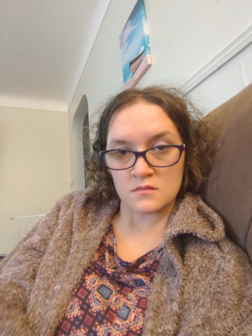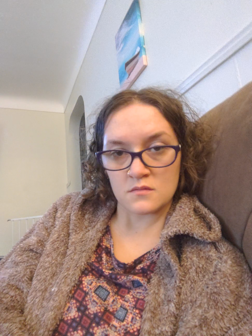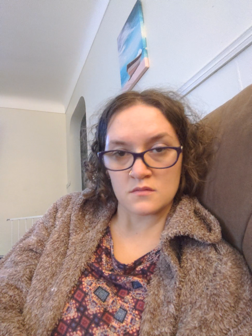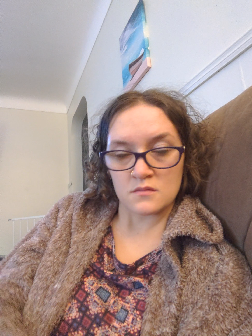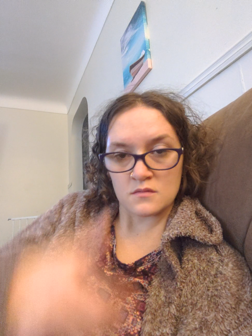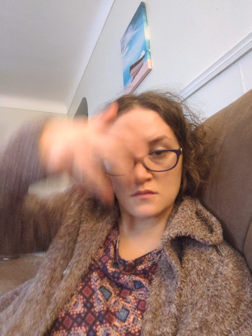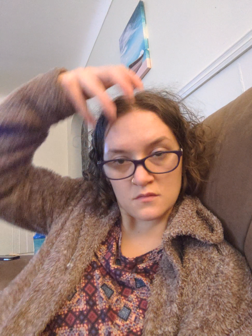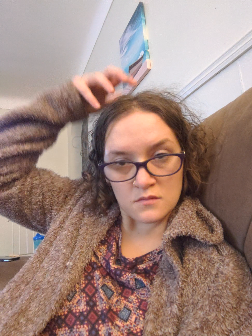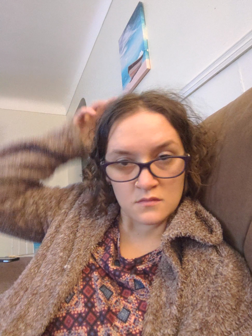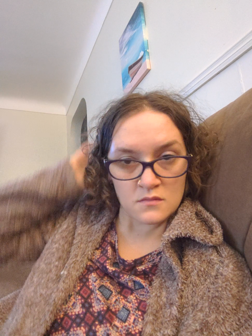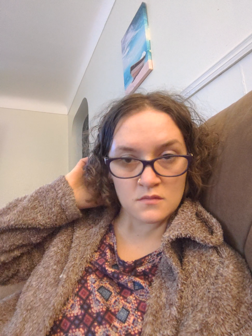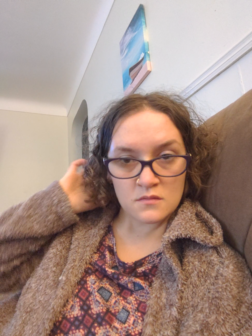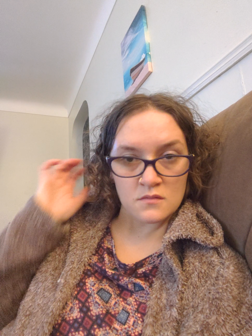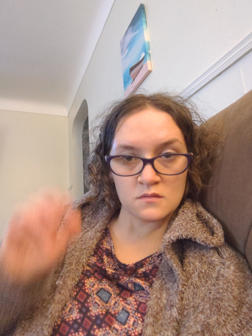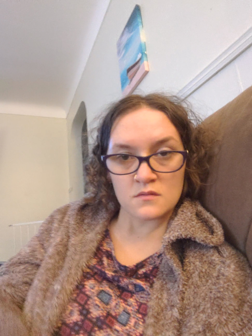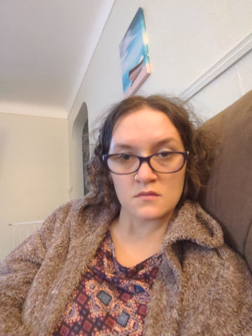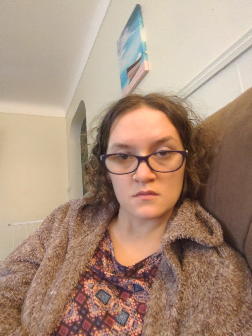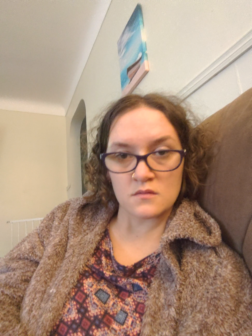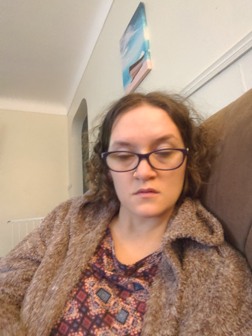lion